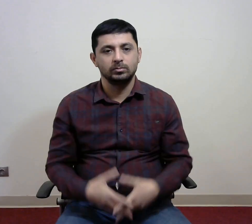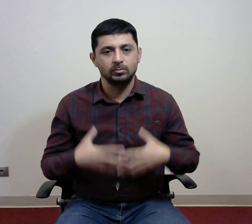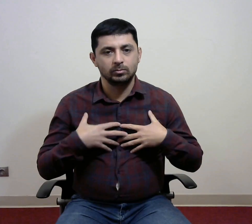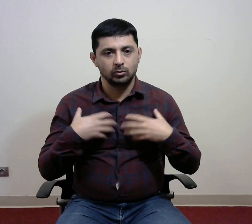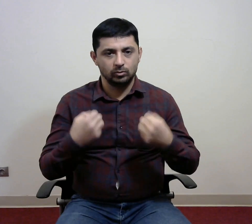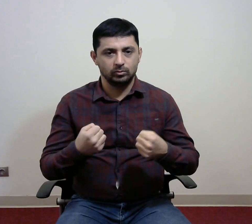sağlam